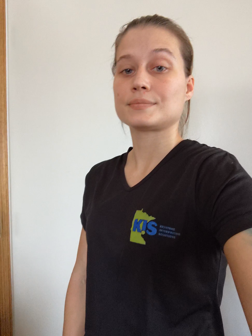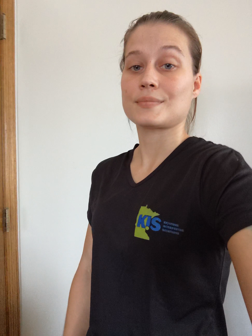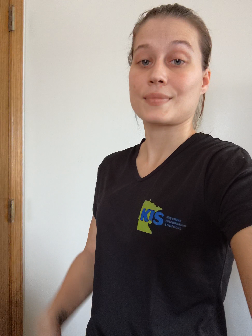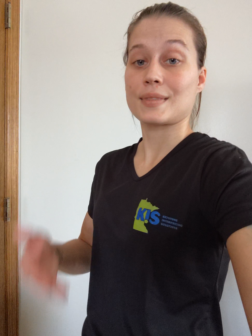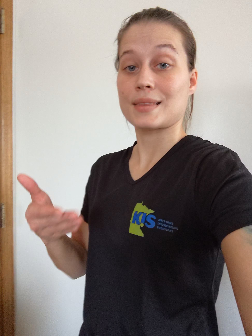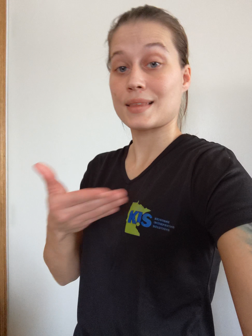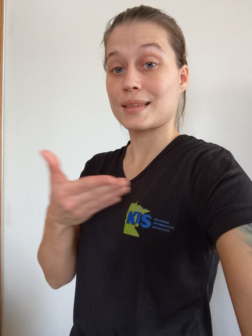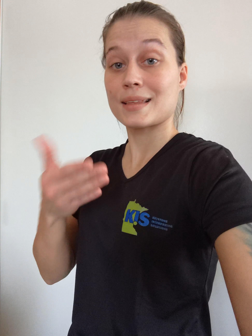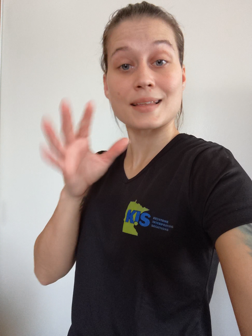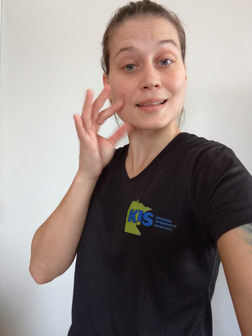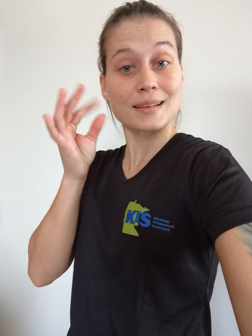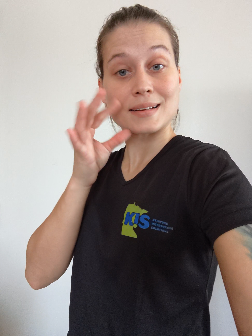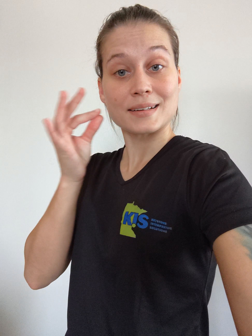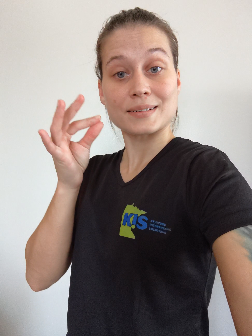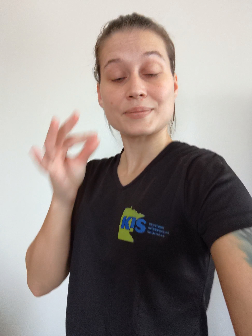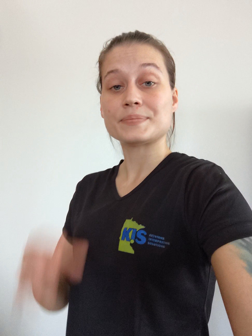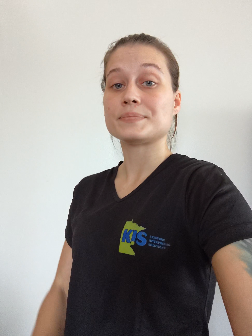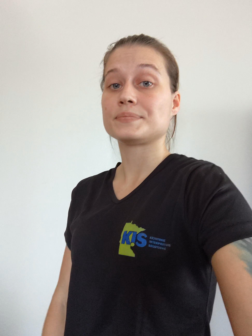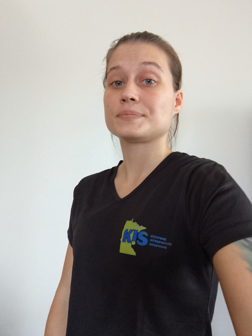kitty